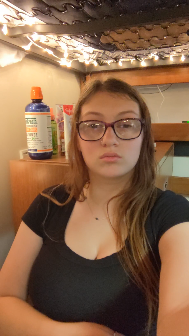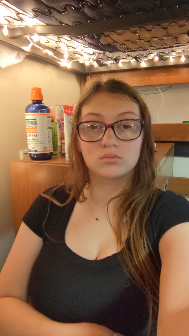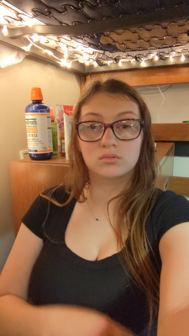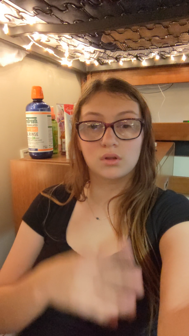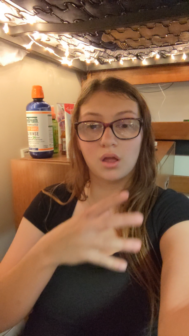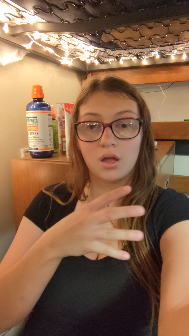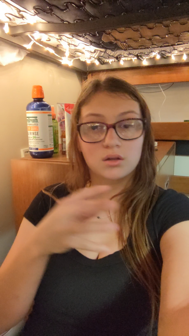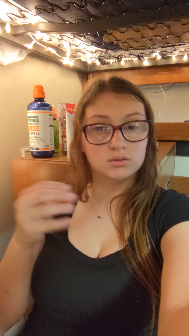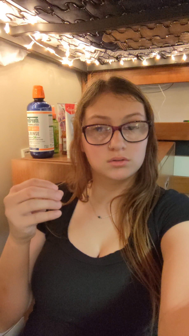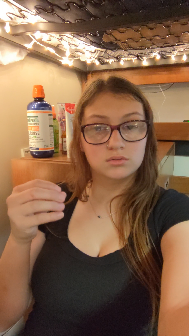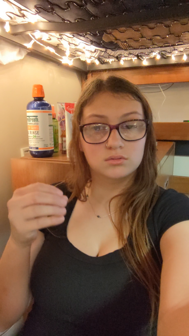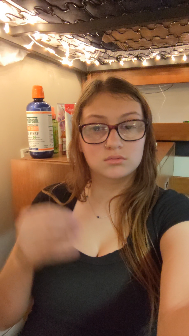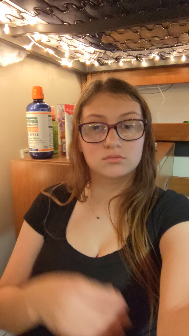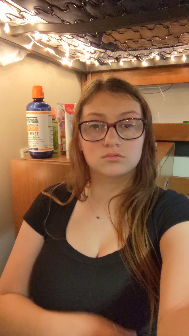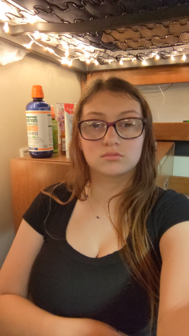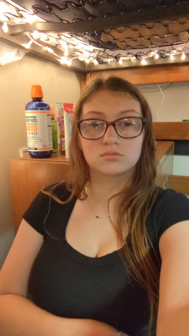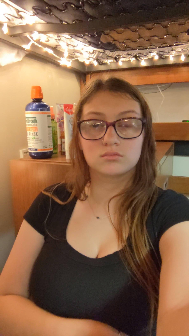and